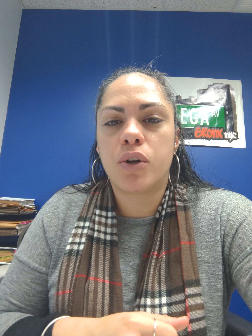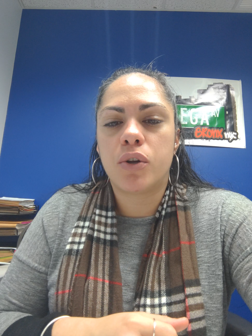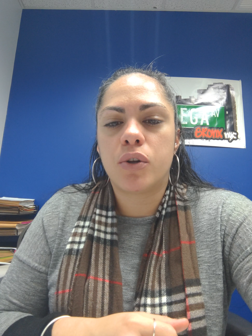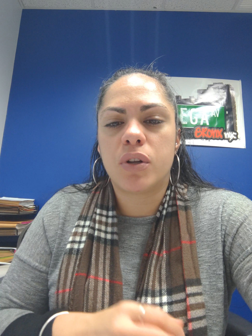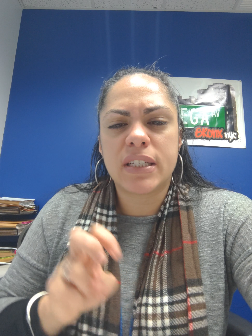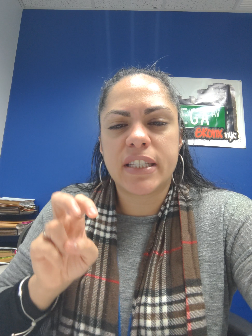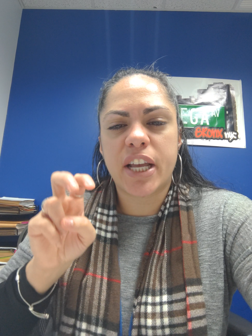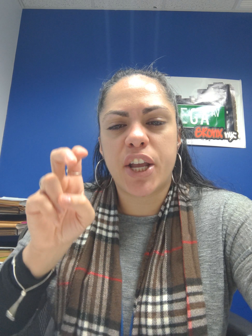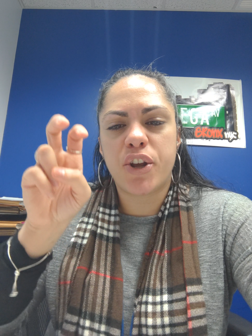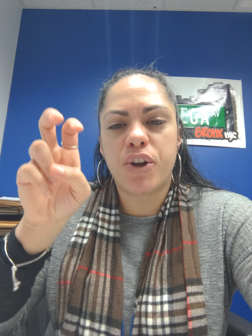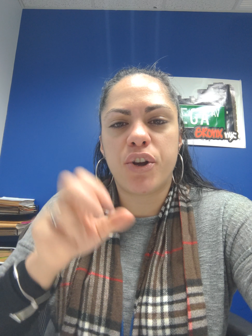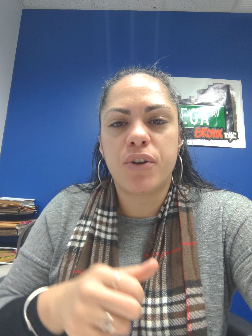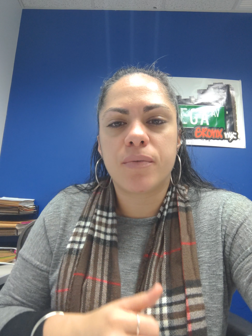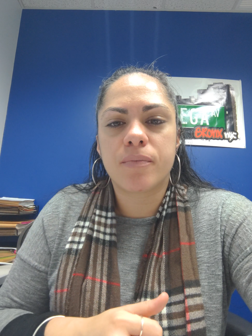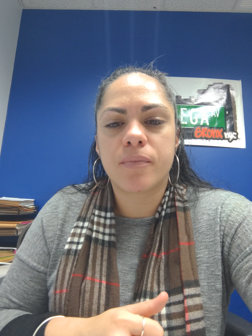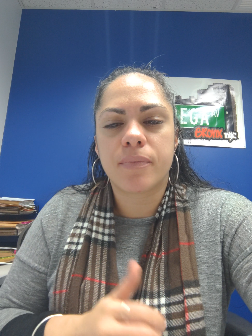stairs